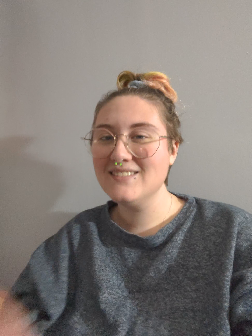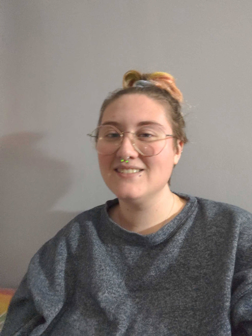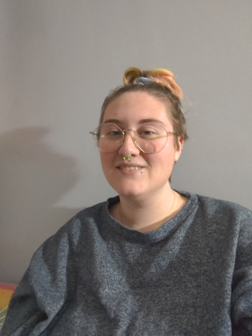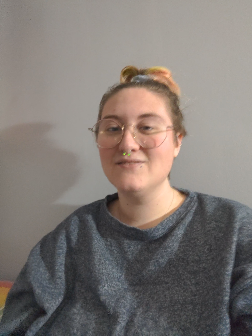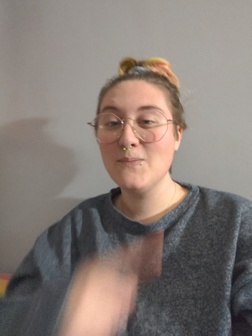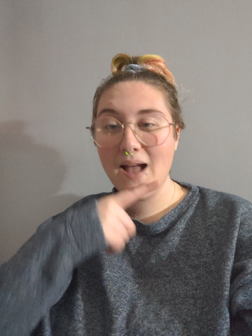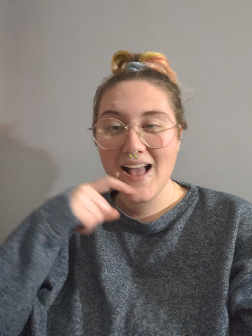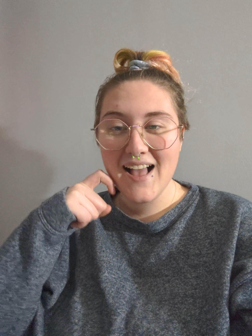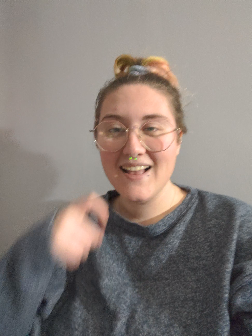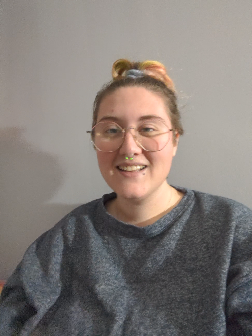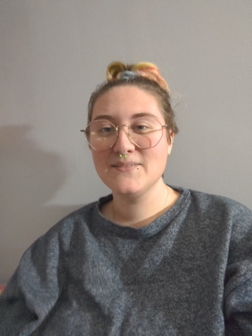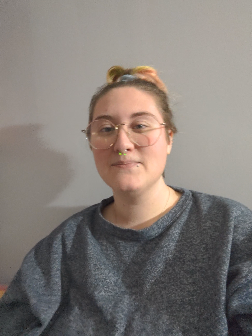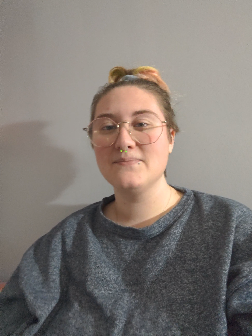dry